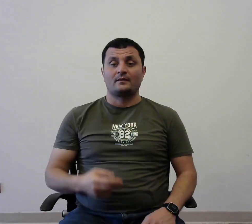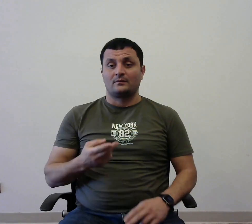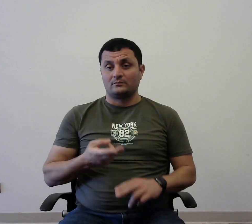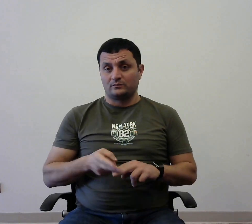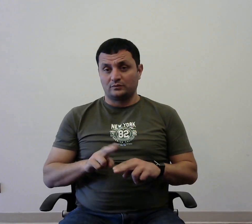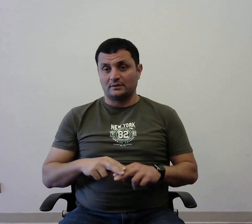bu